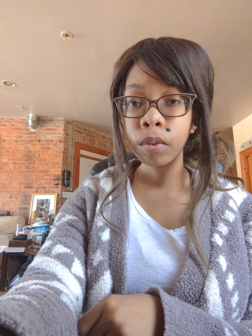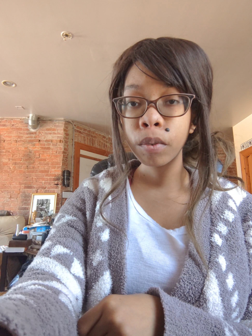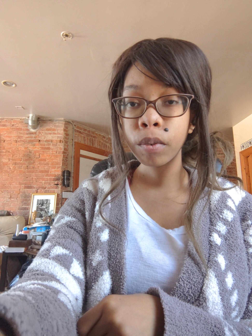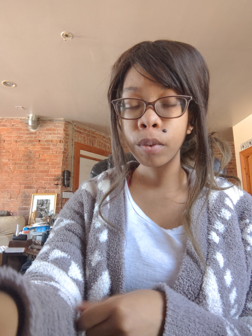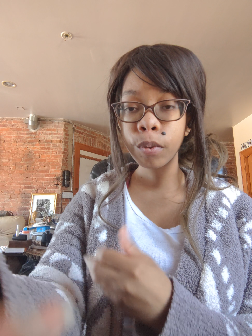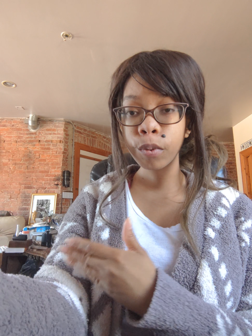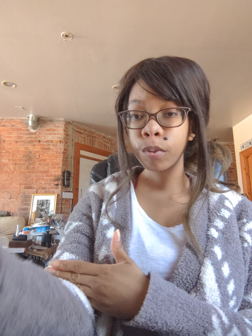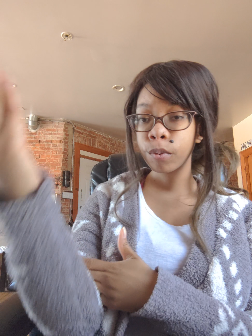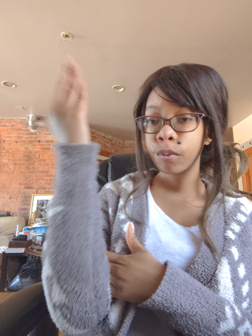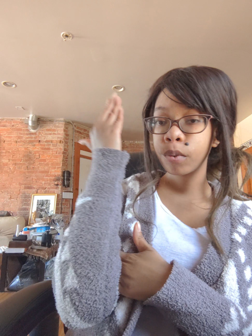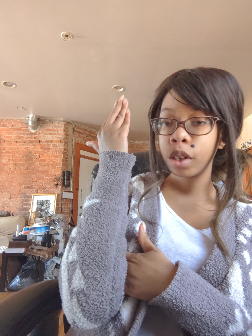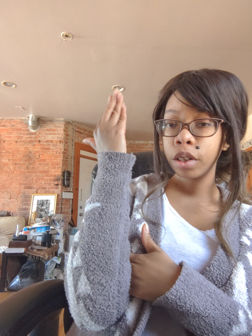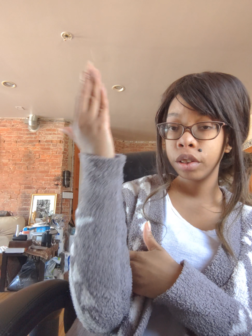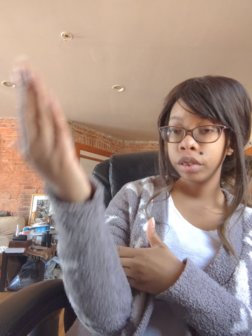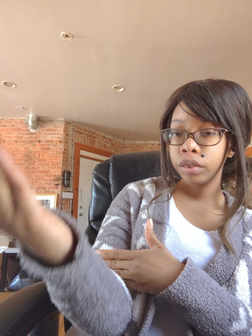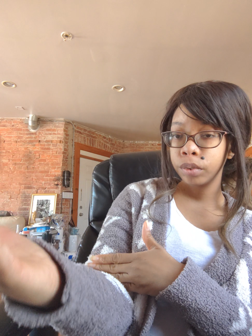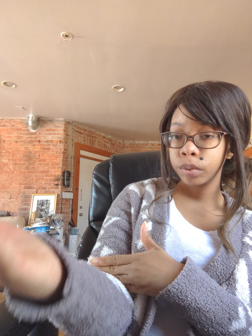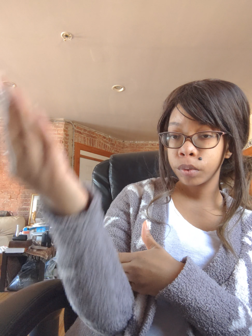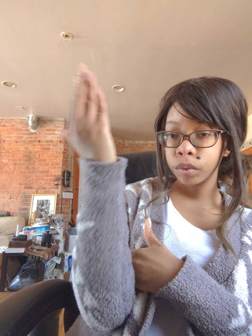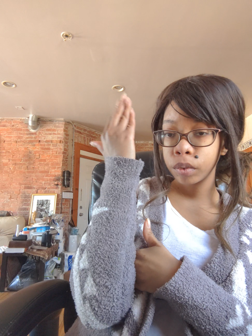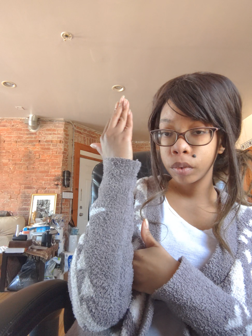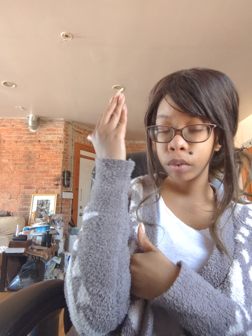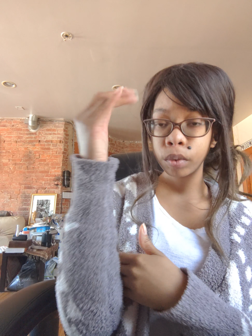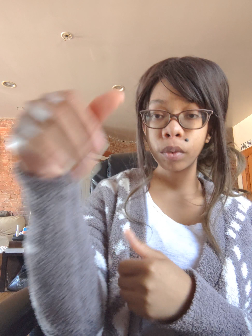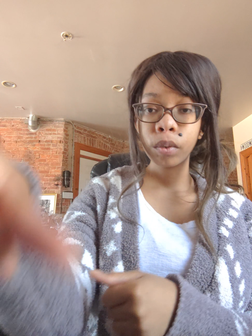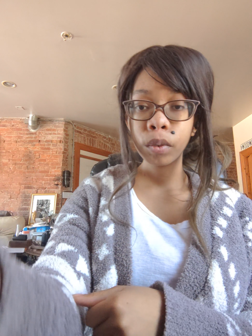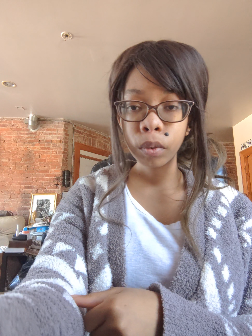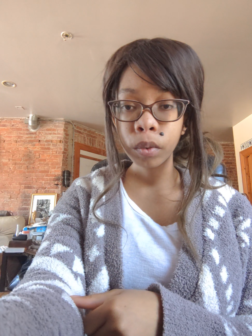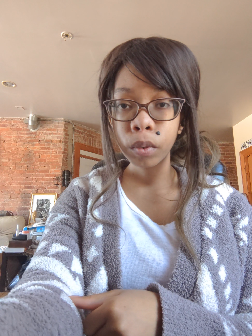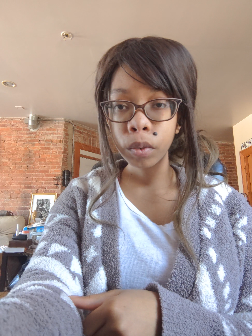morning